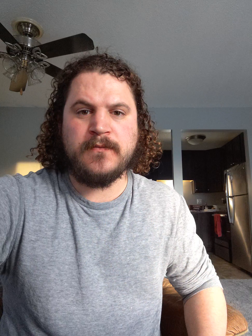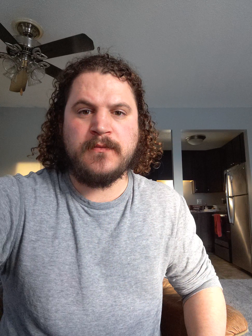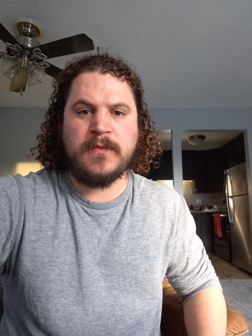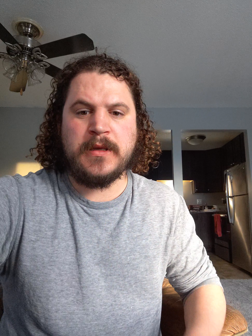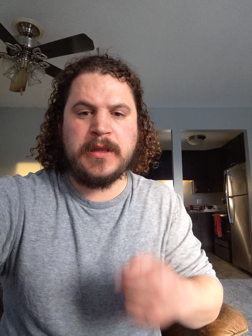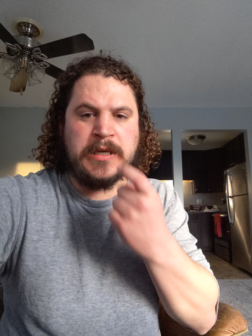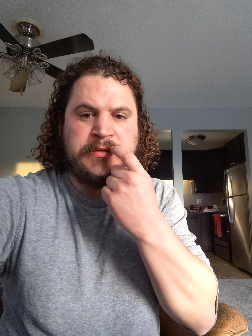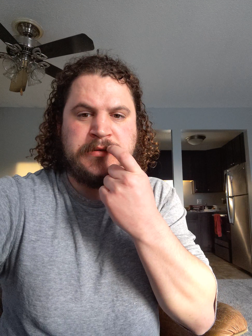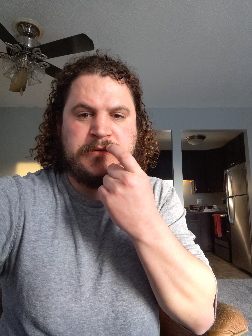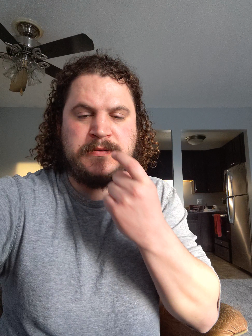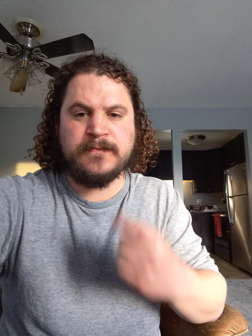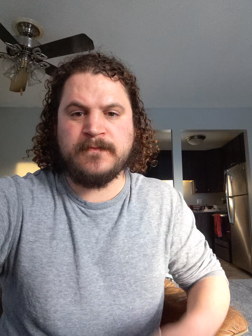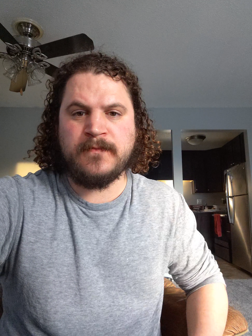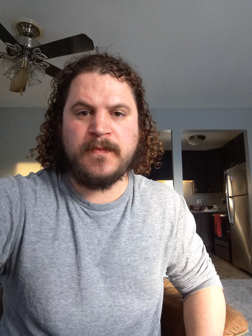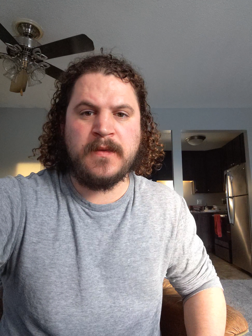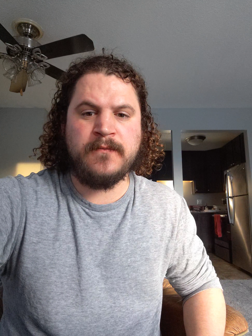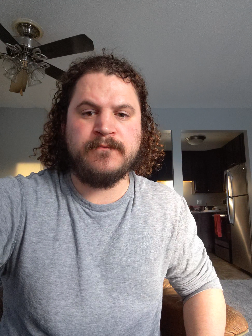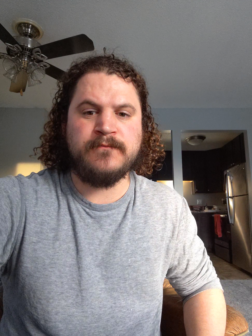window